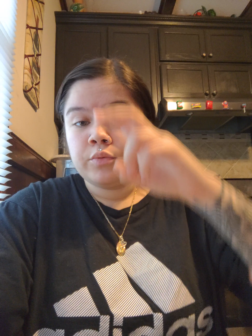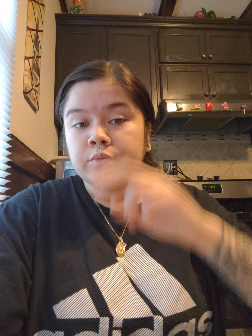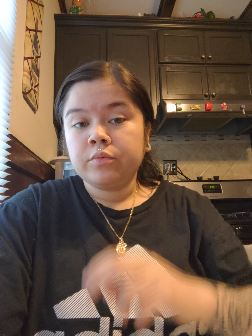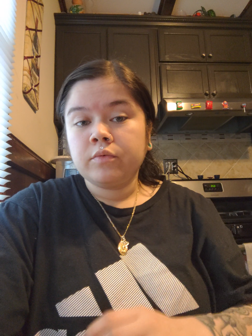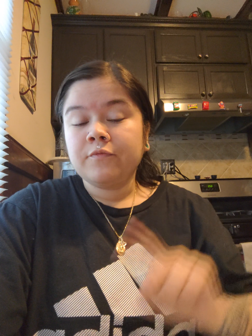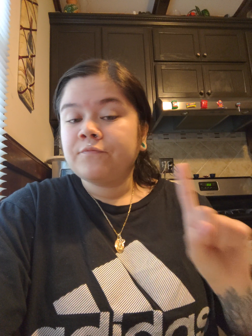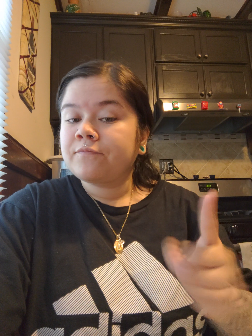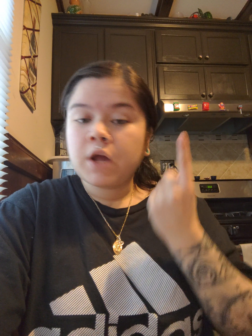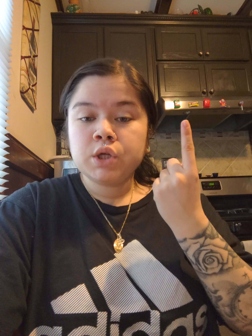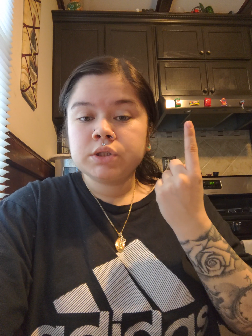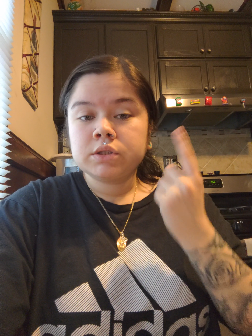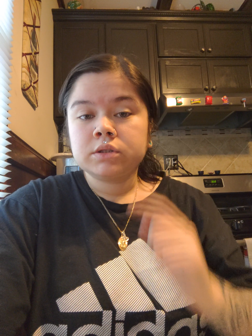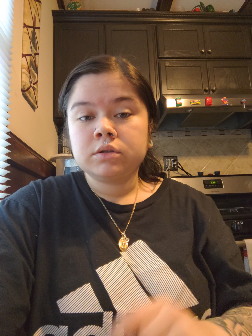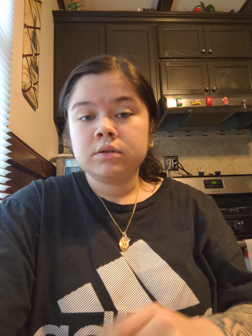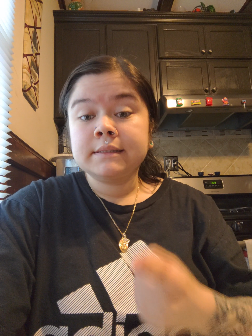first